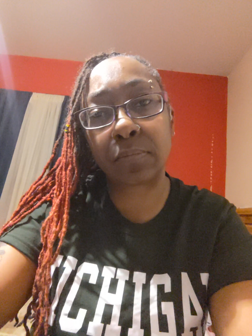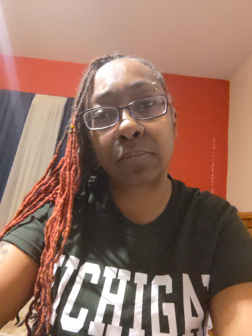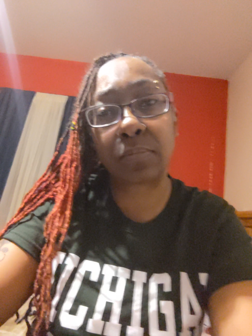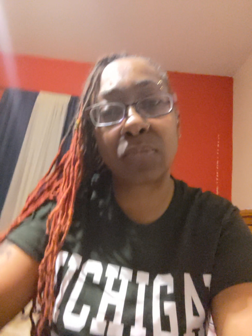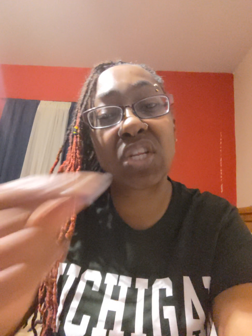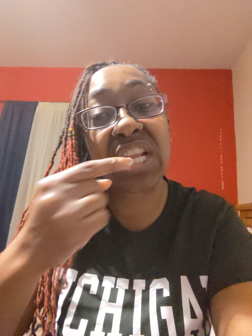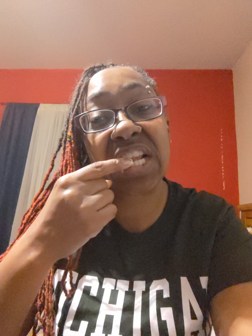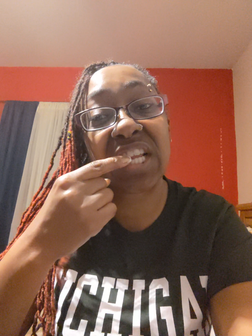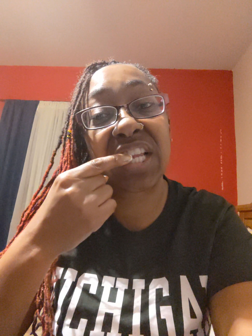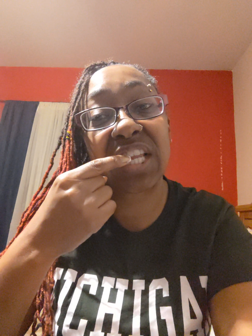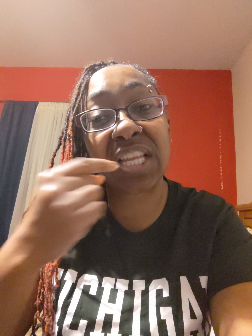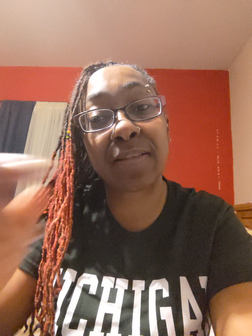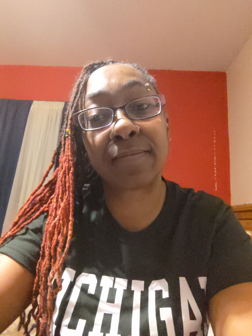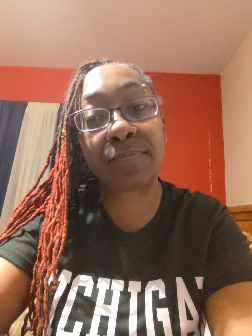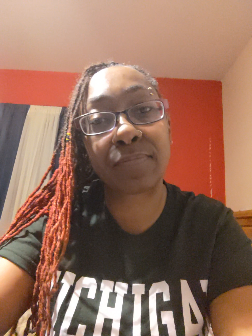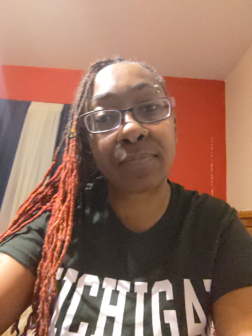tooth